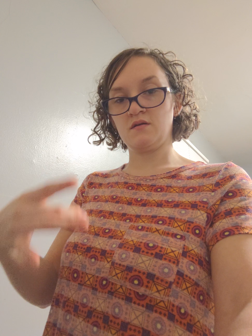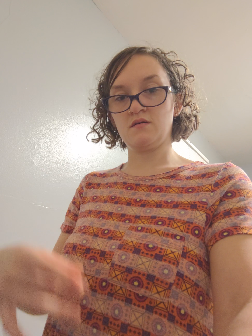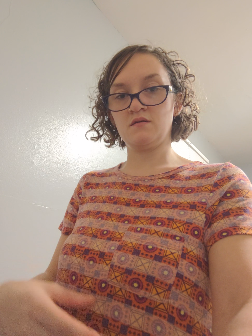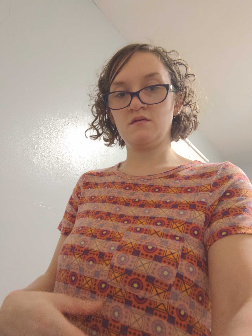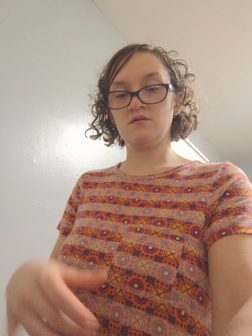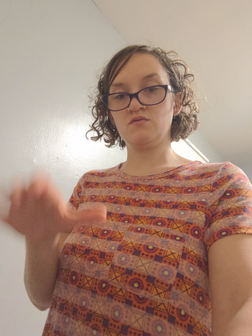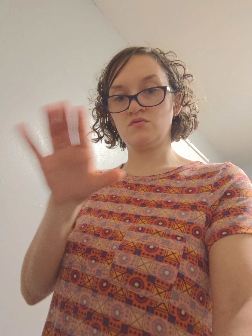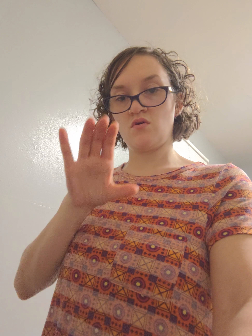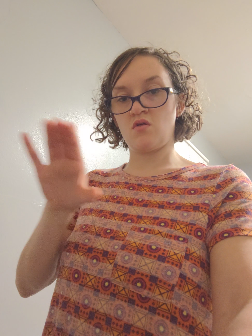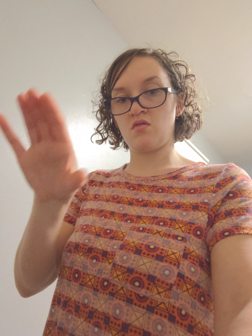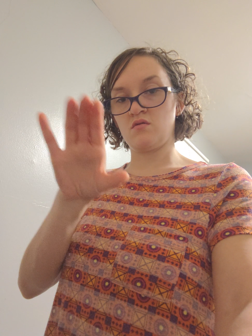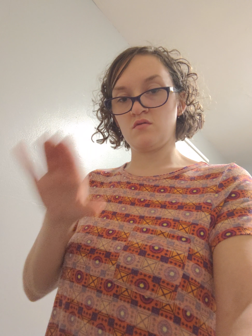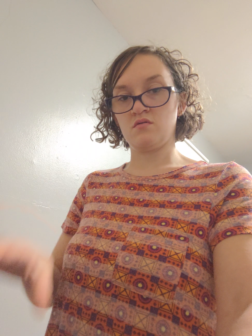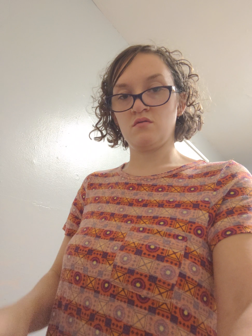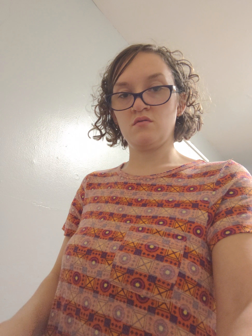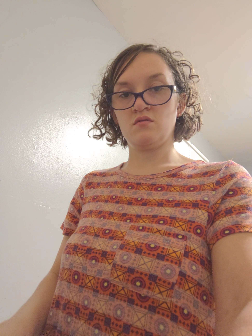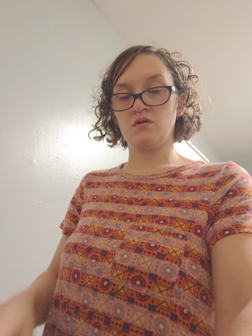chocolate